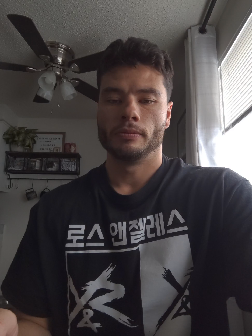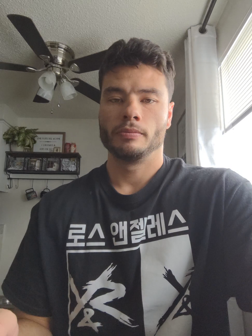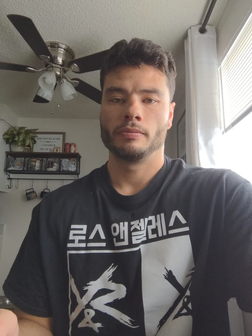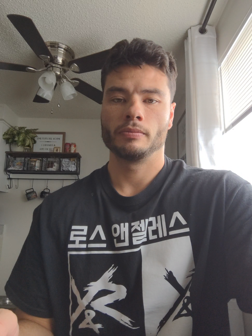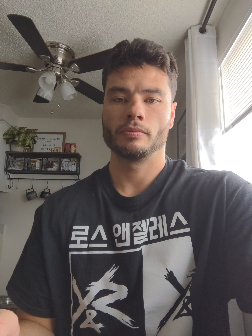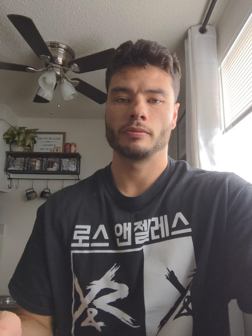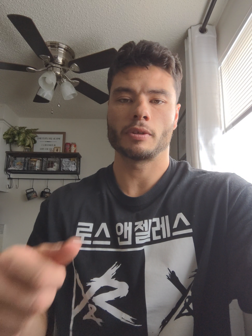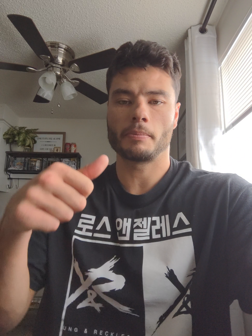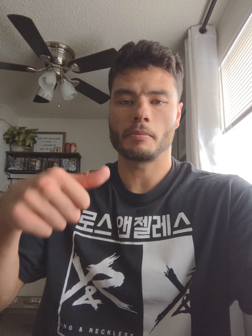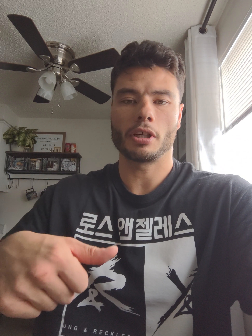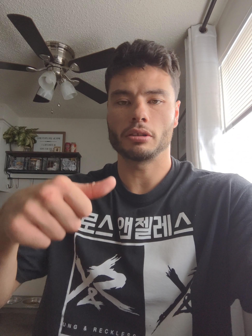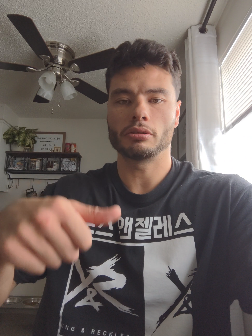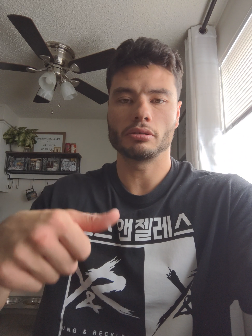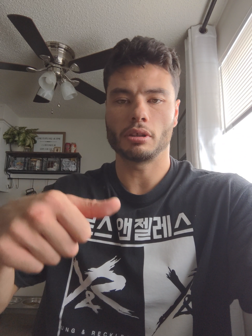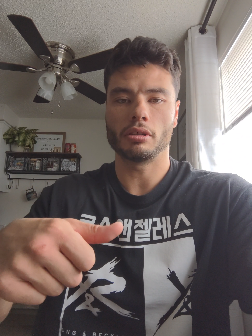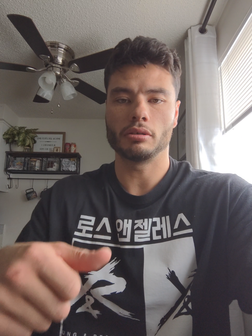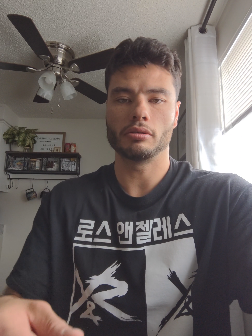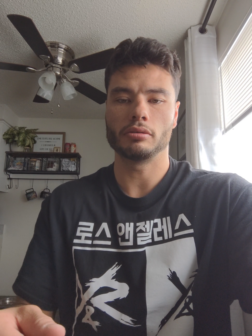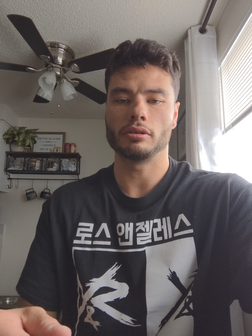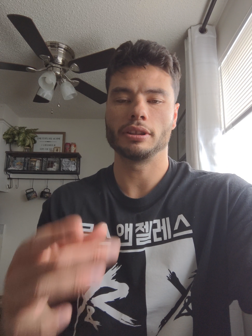puzzle